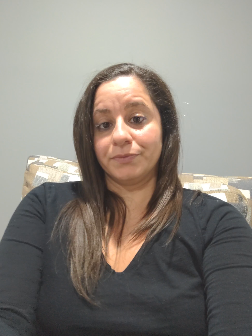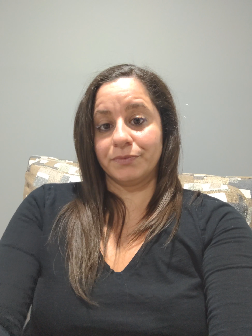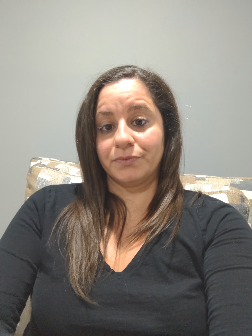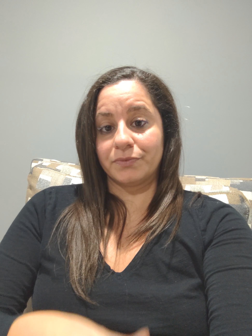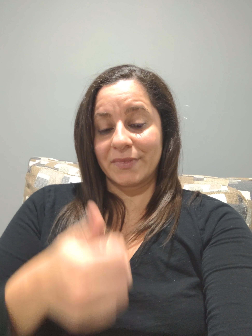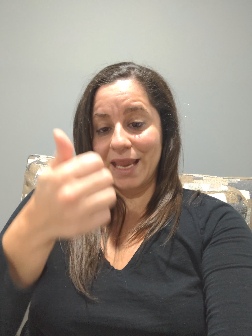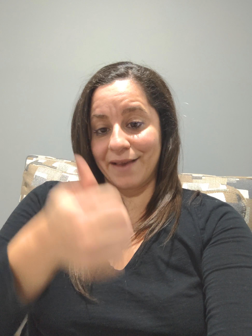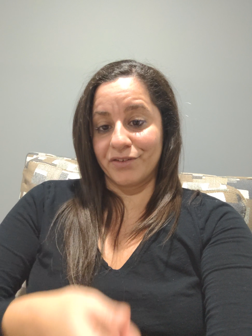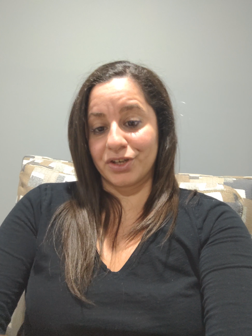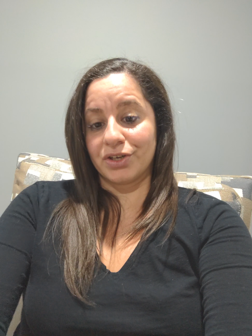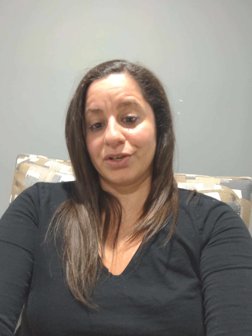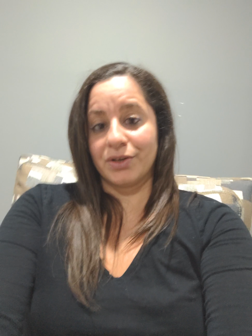every